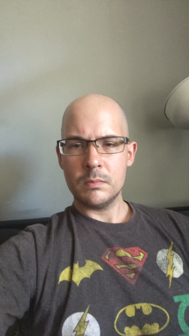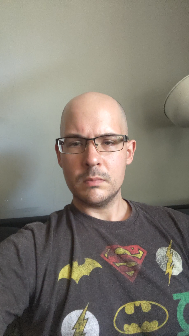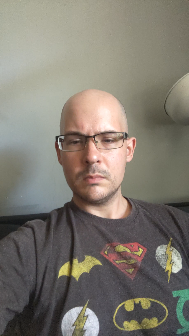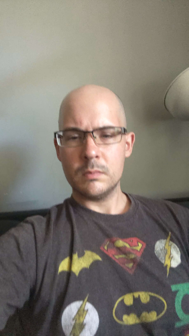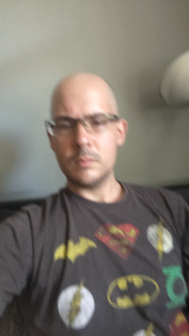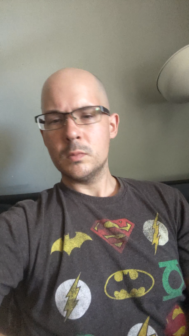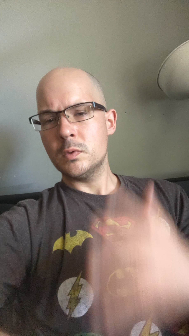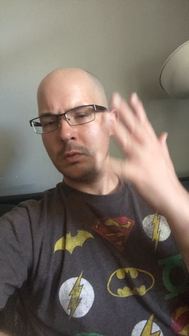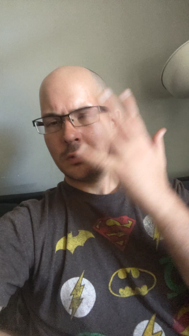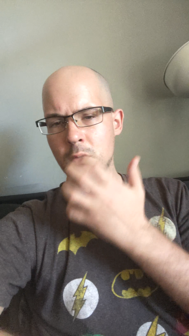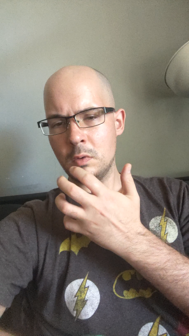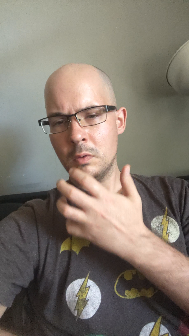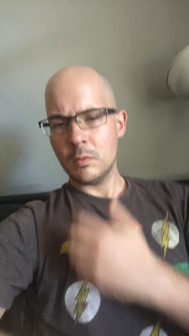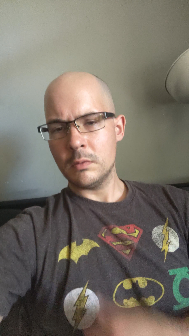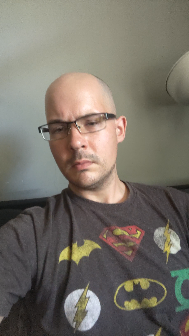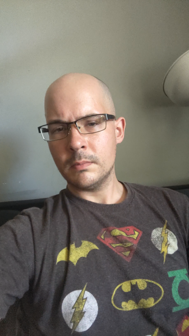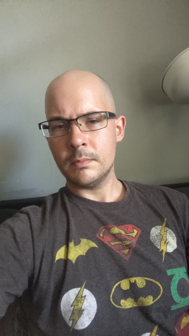dark